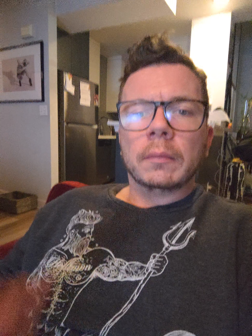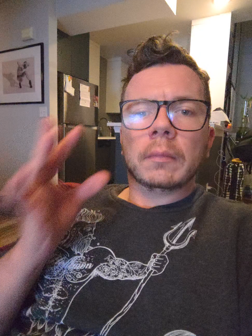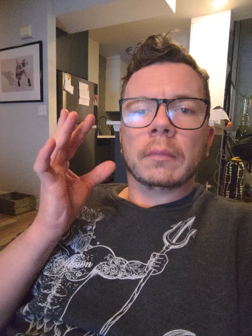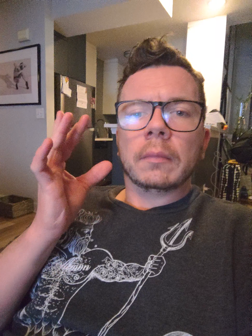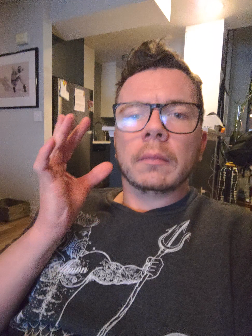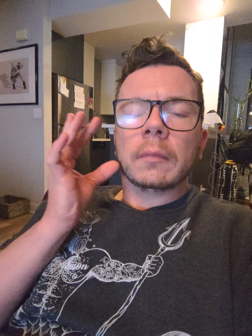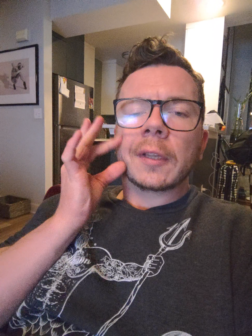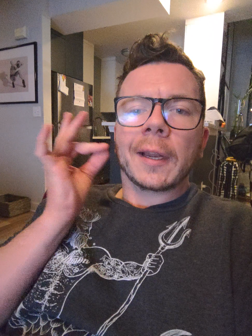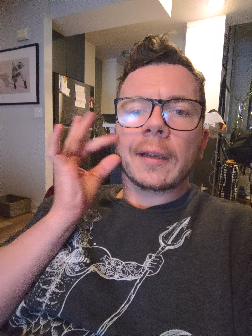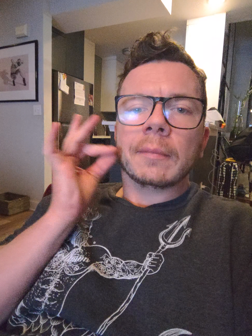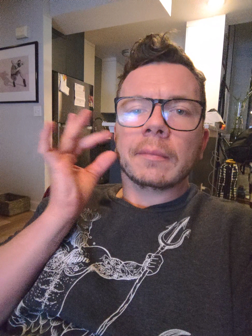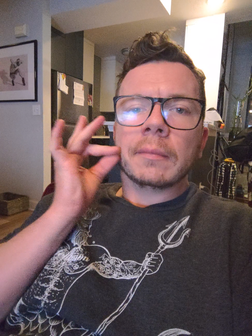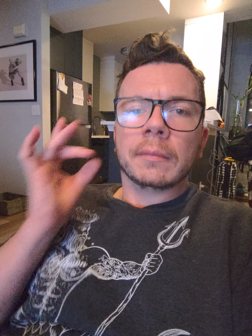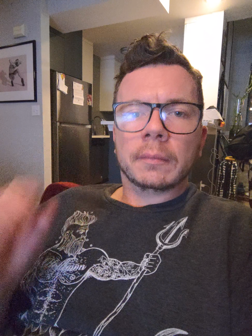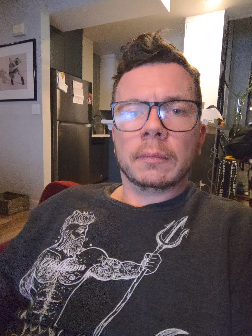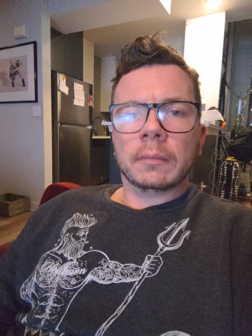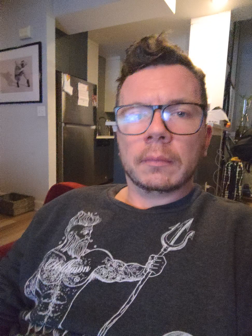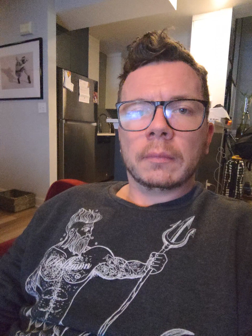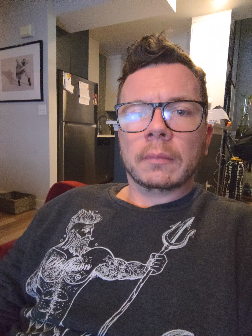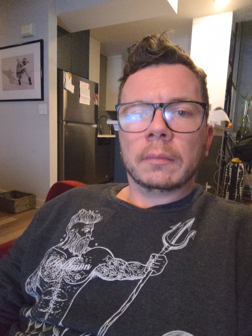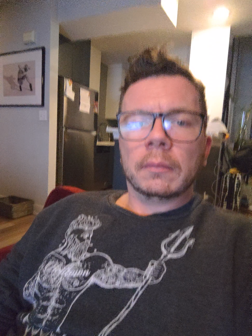kitty